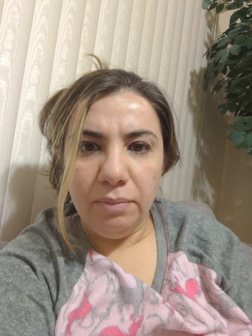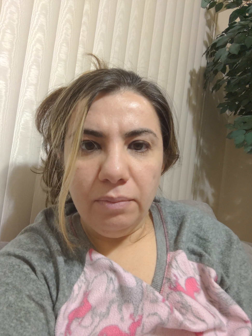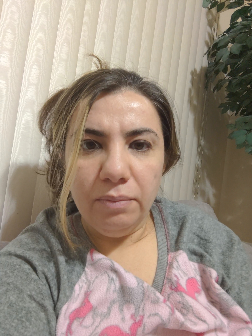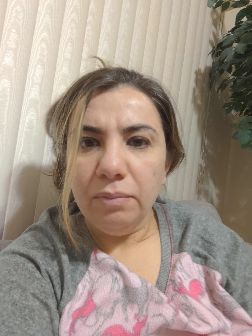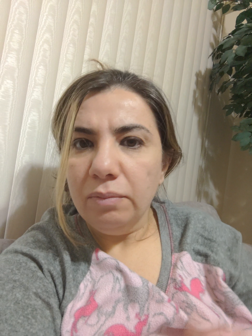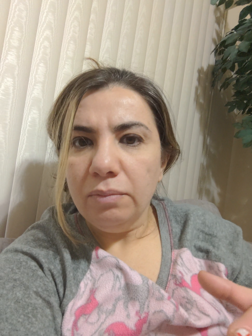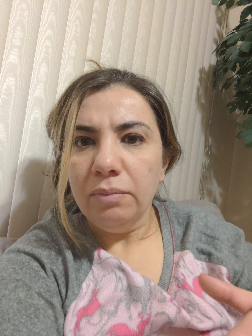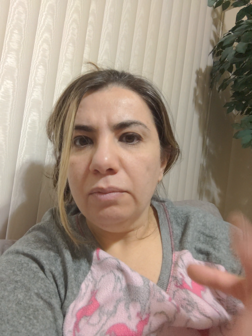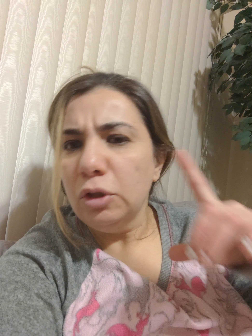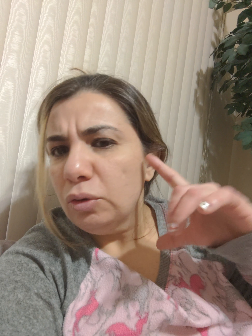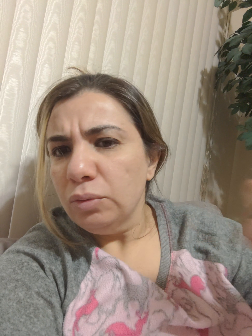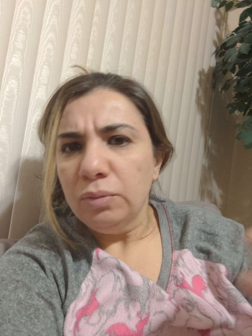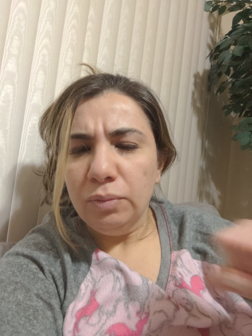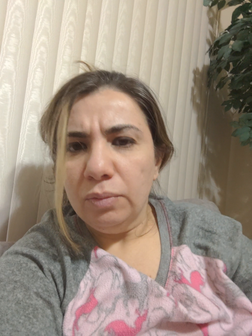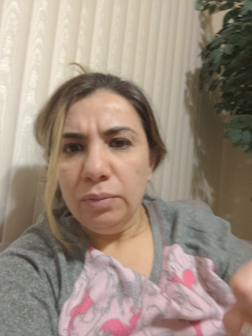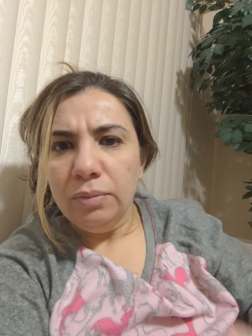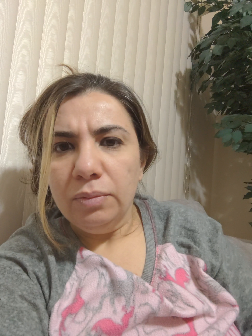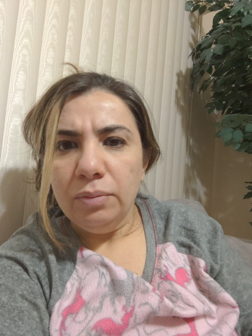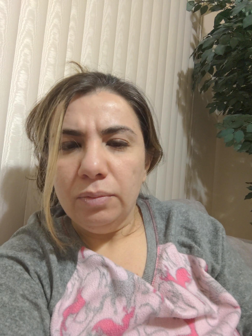loud